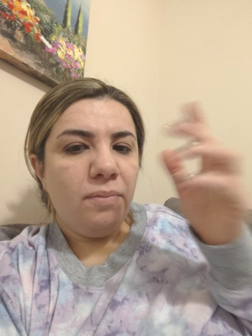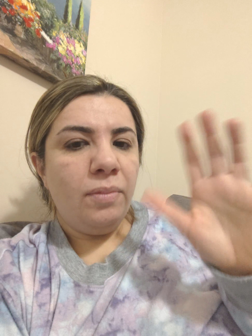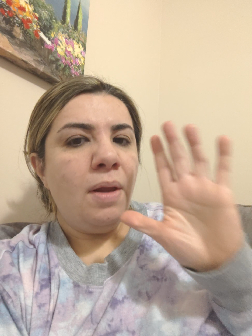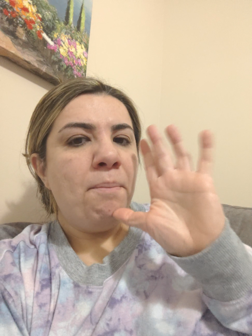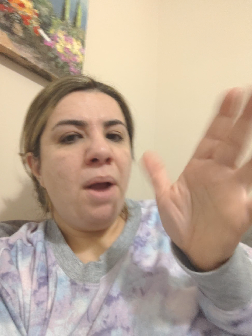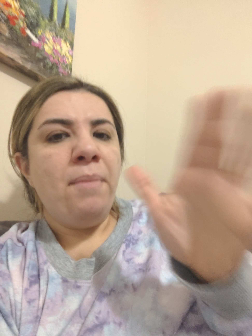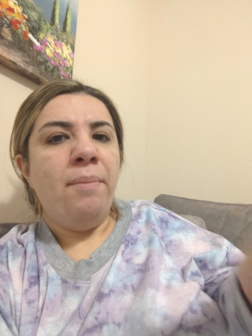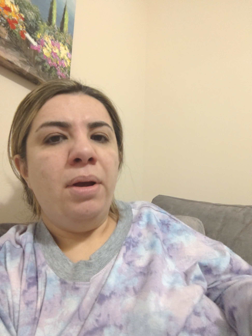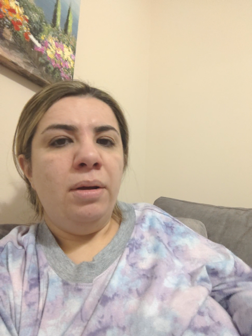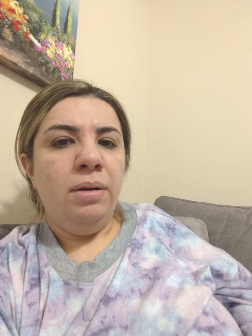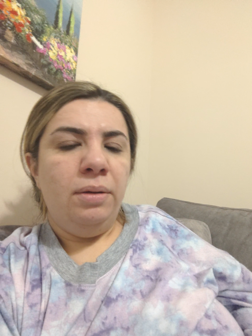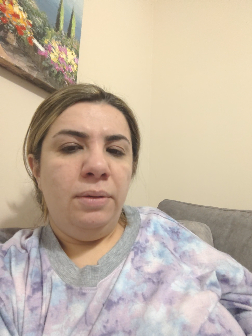grandma